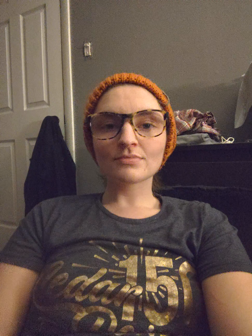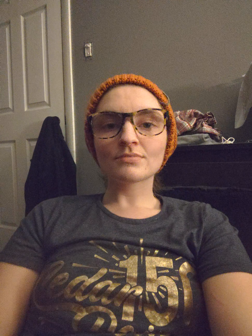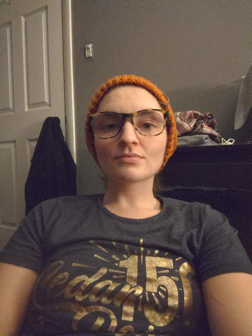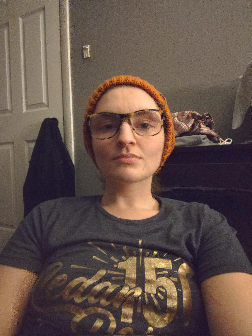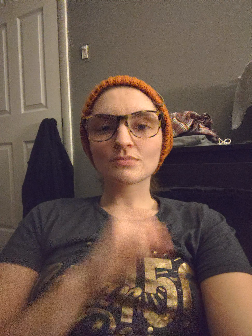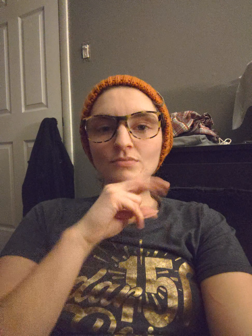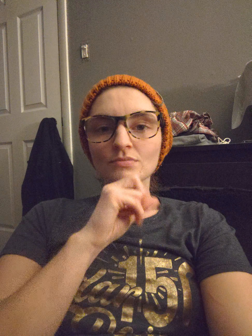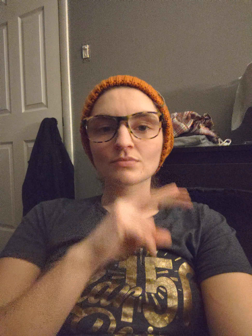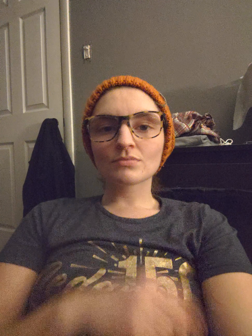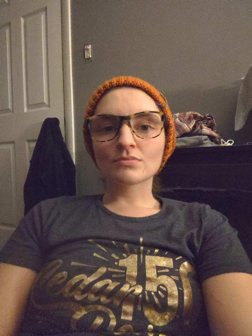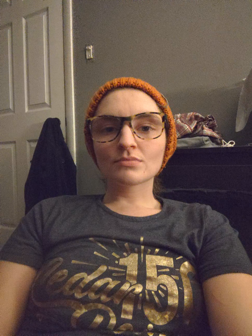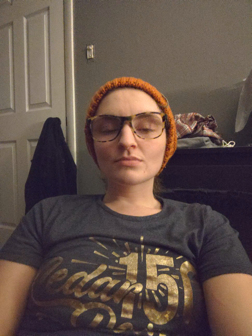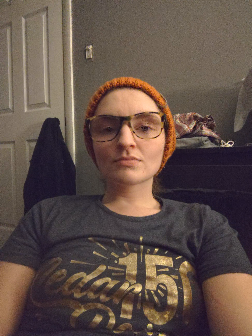frog